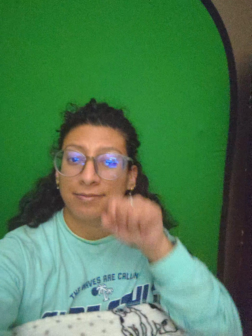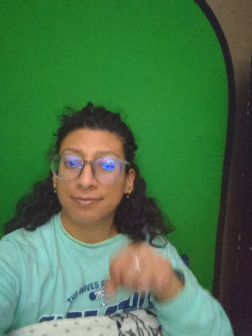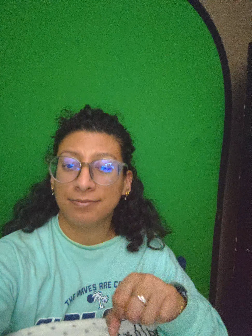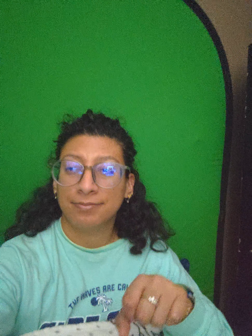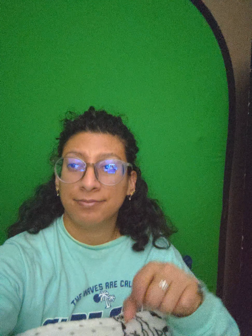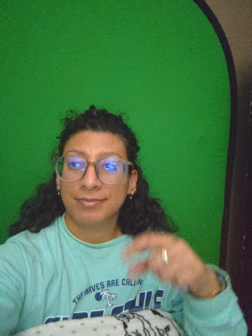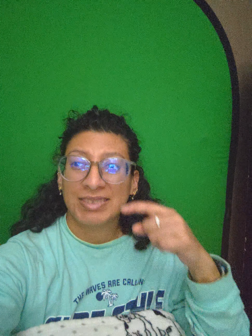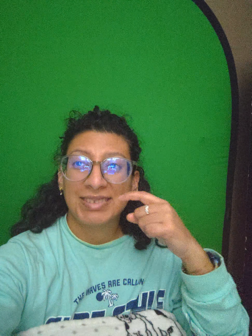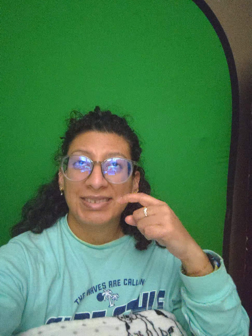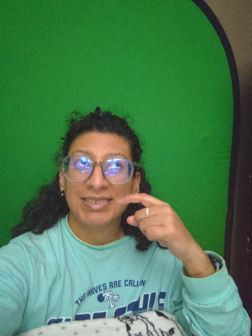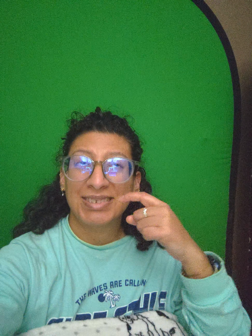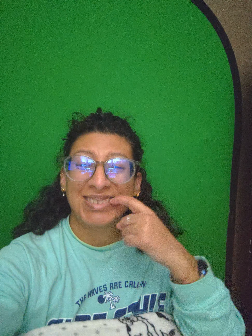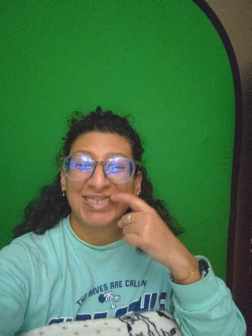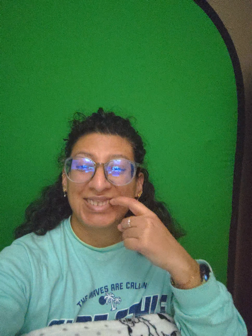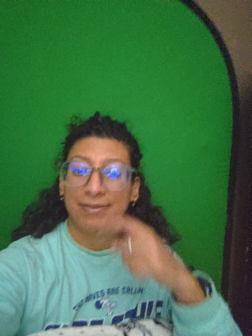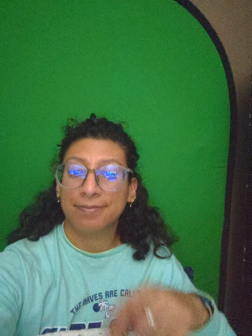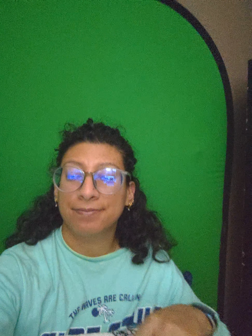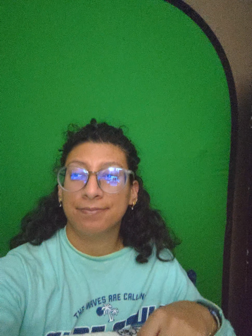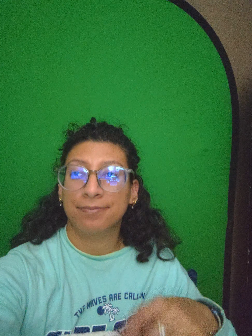tooth